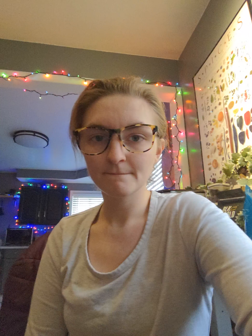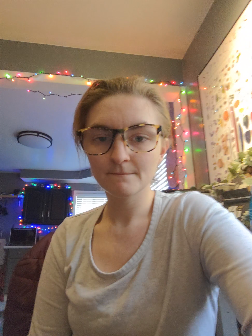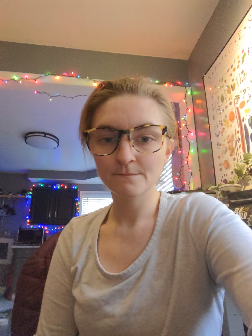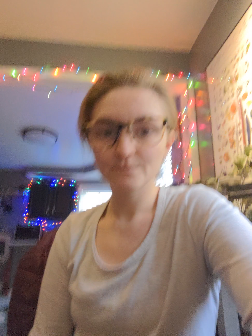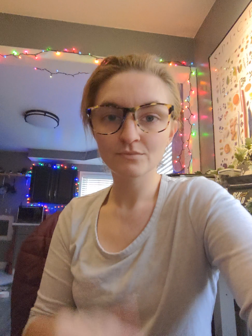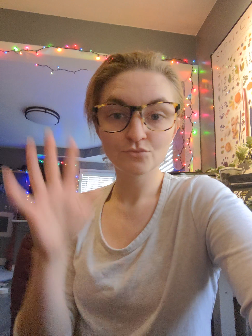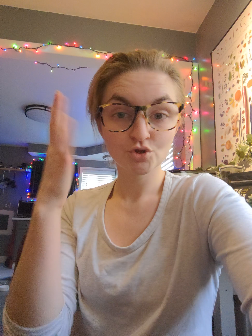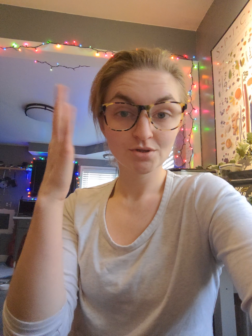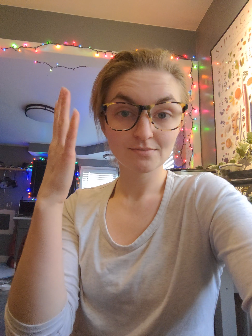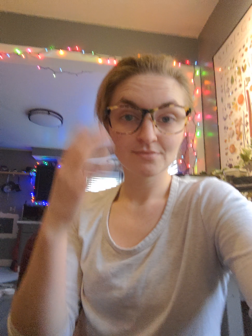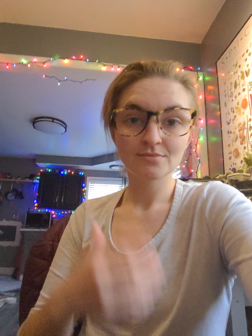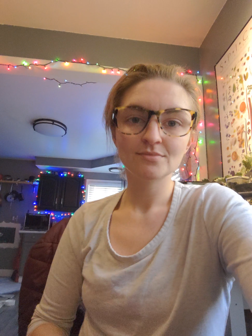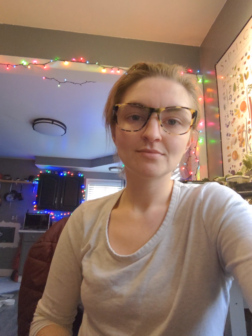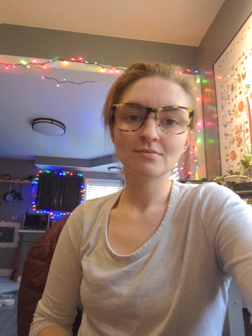tree